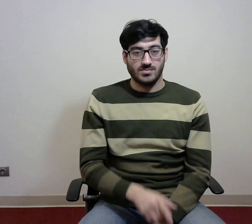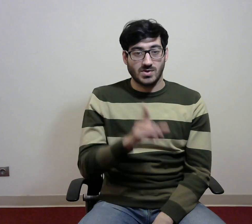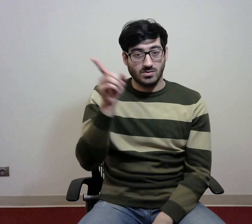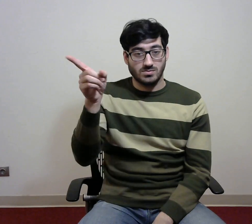O